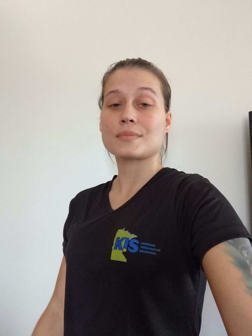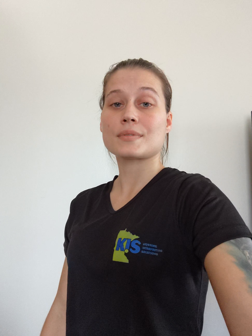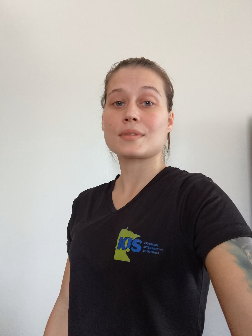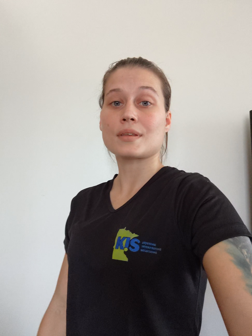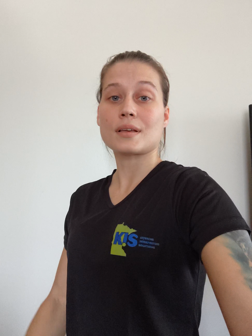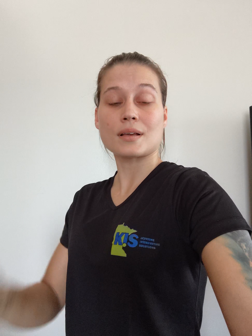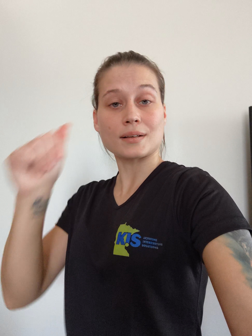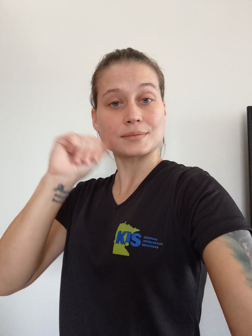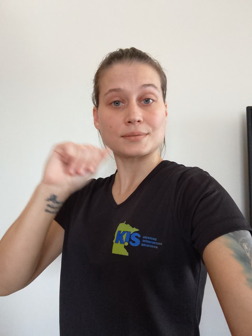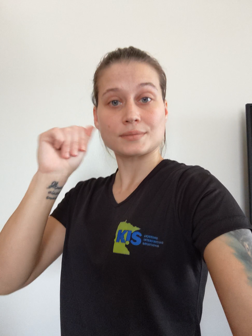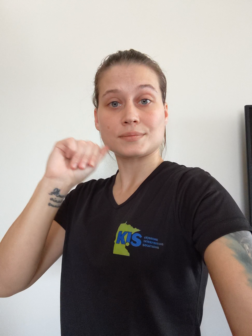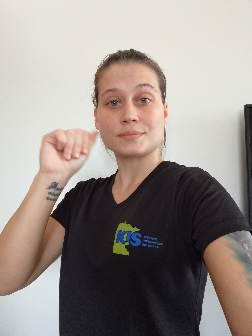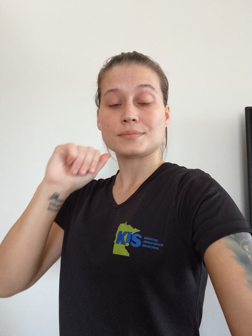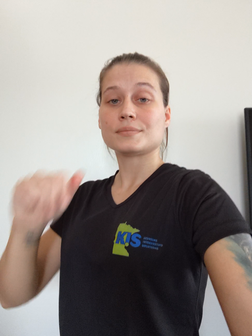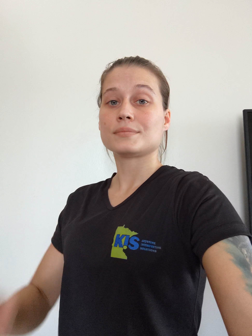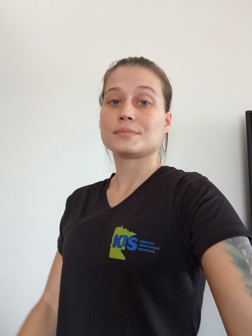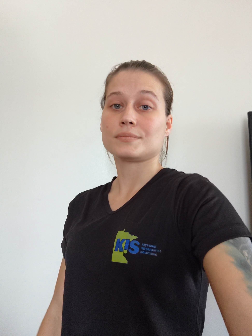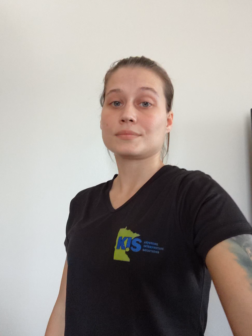aunt